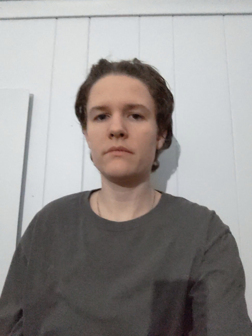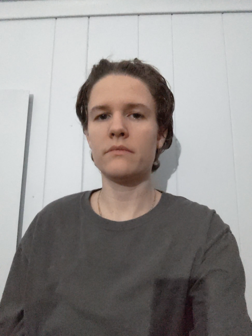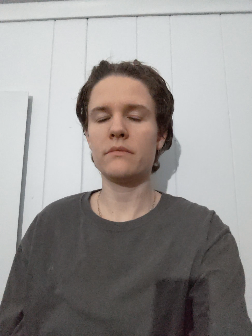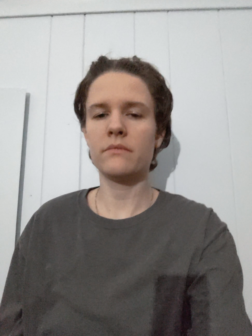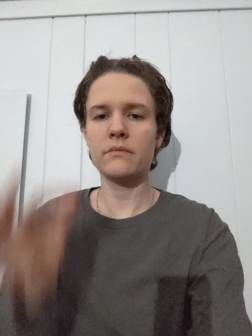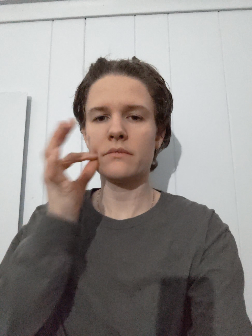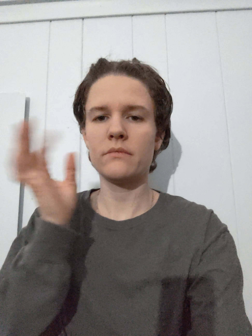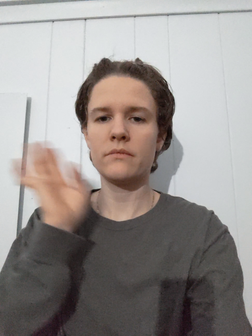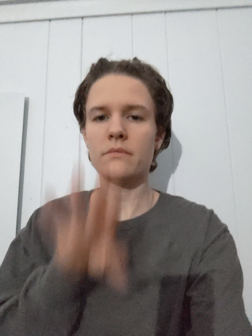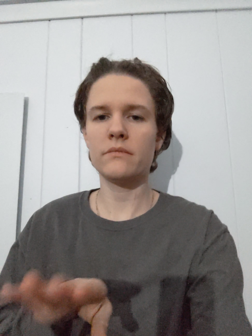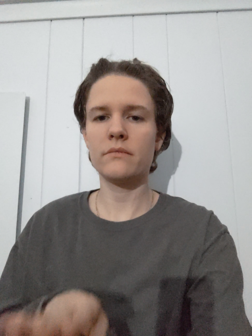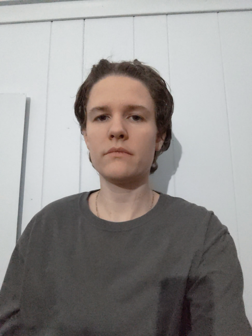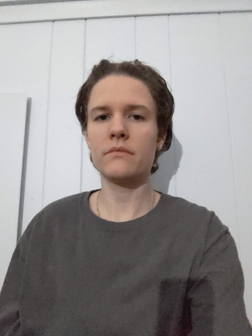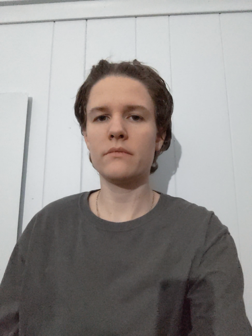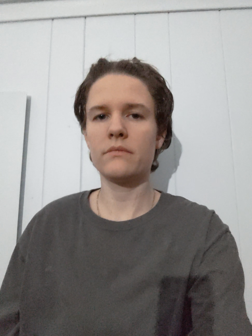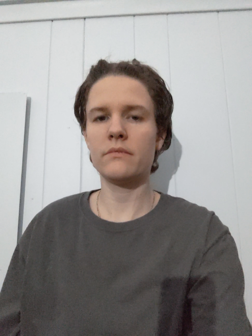bee